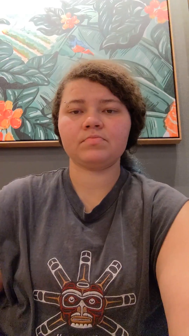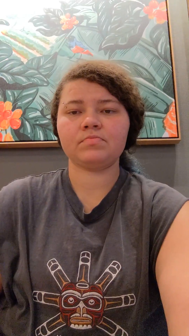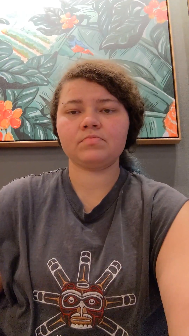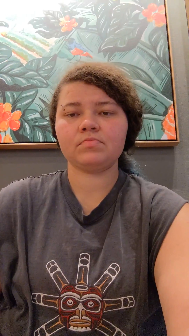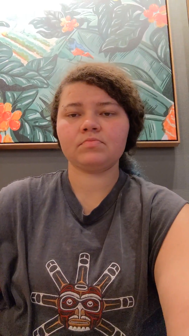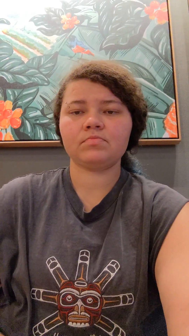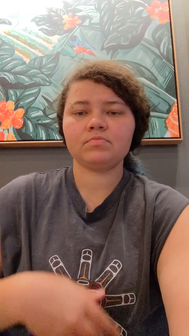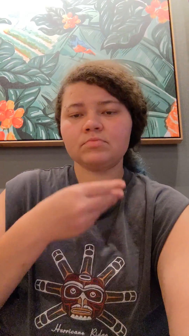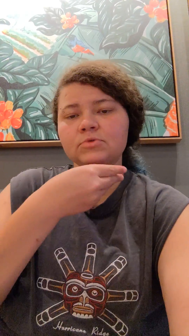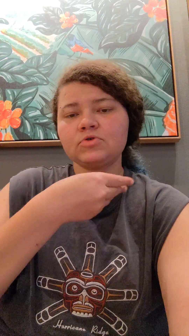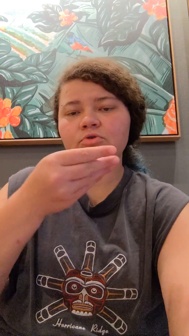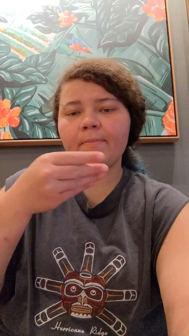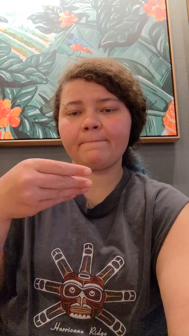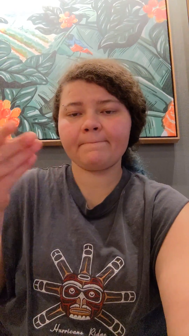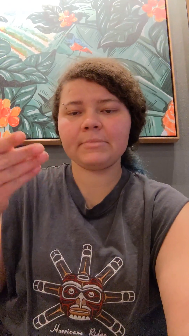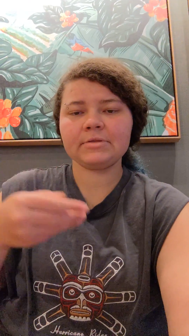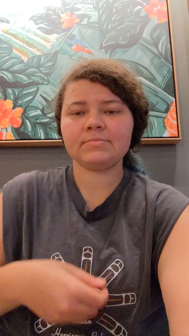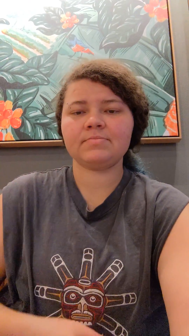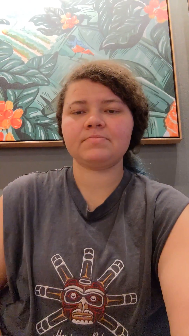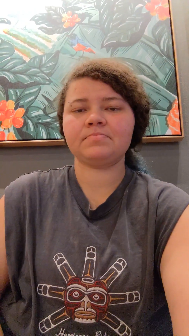shopping